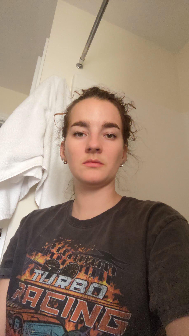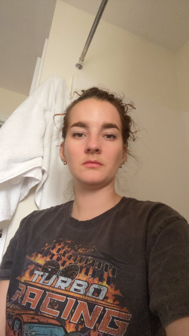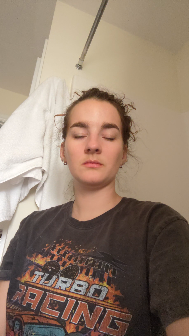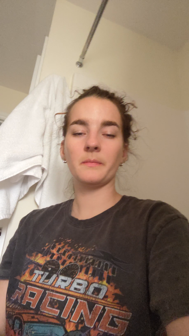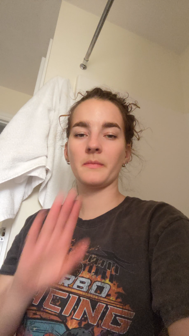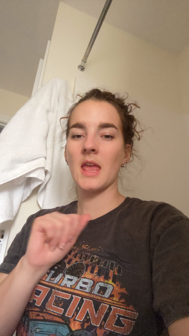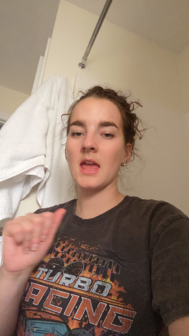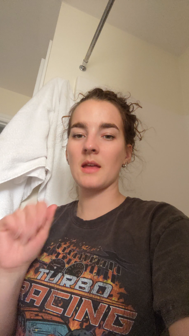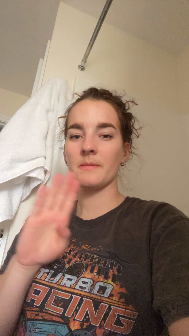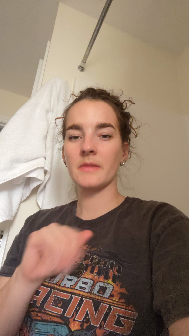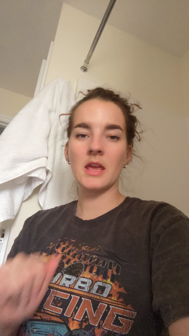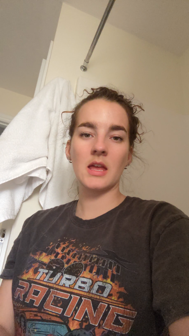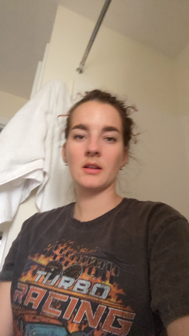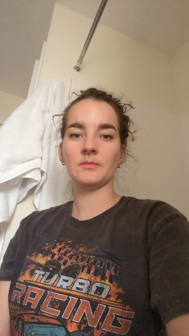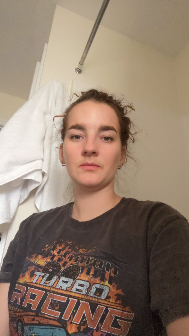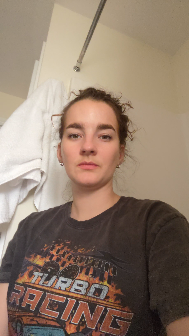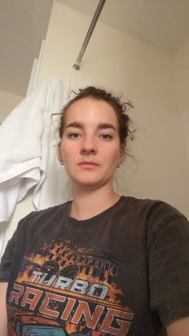baa baa